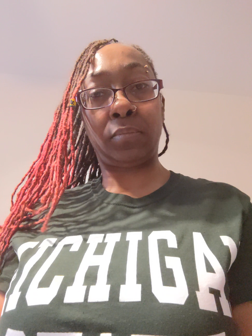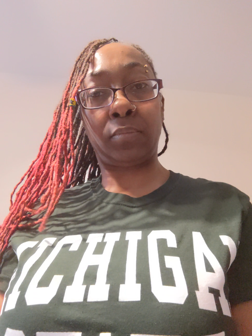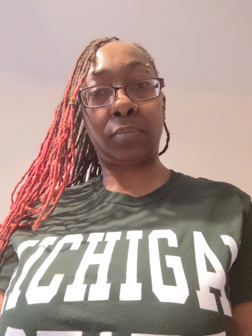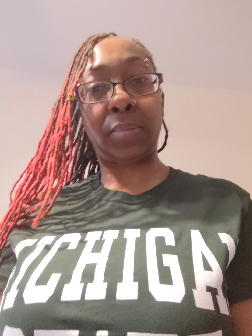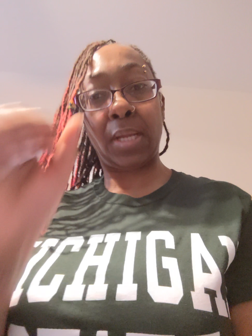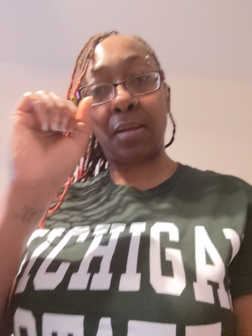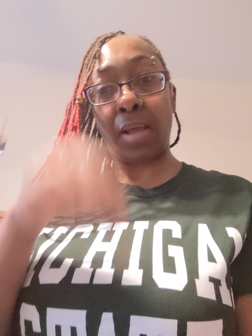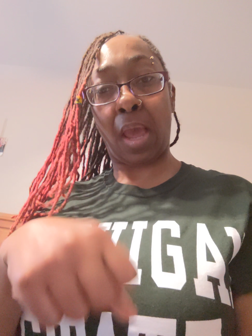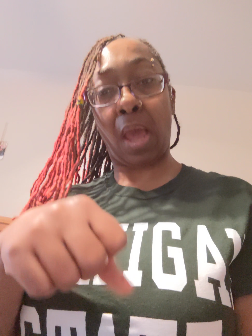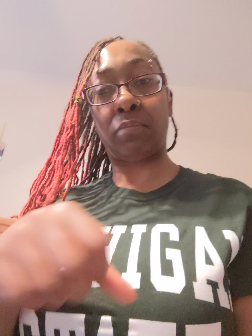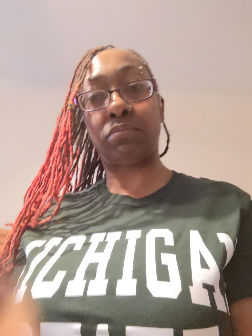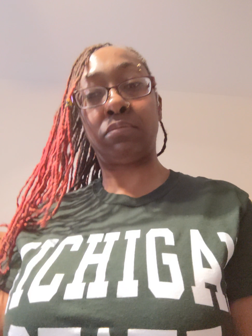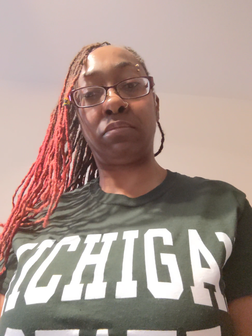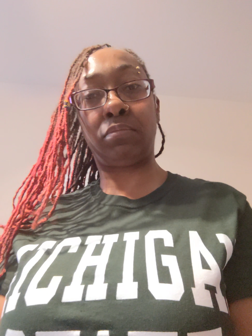can